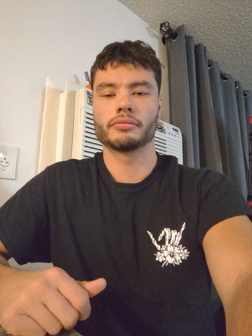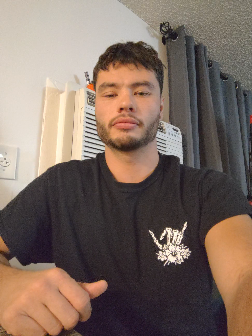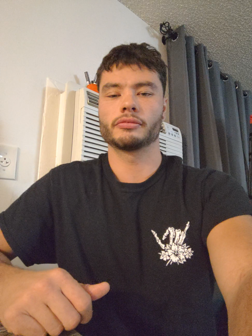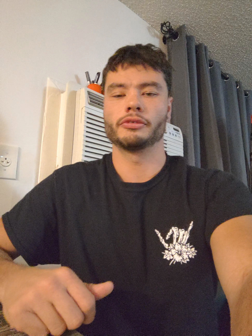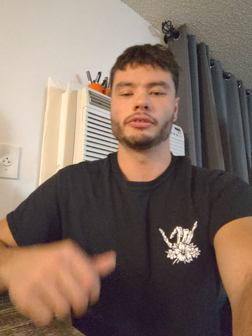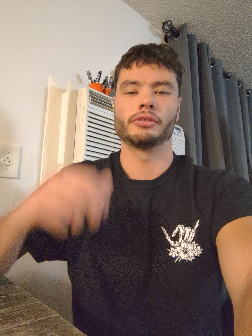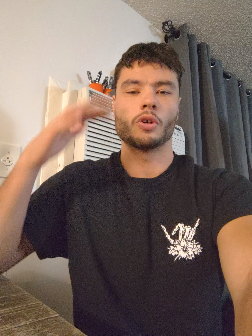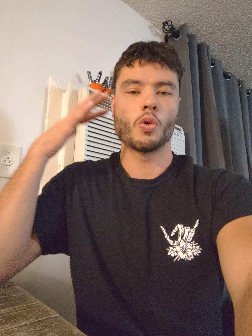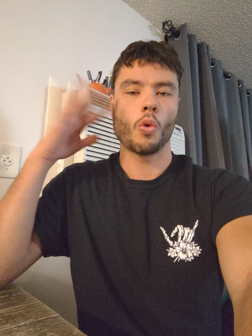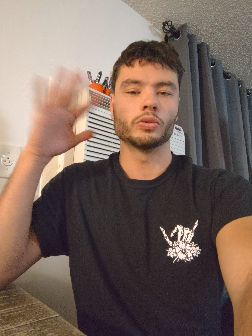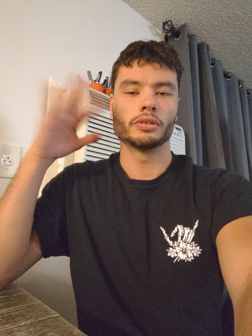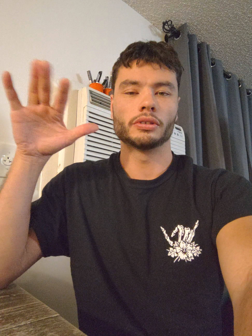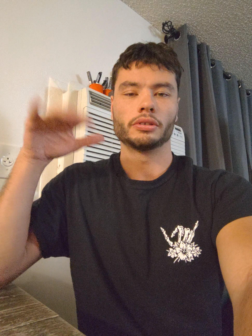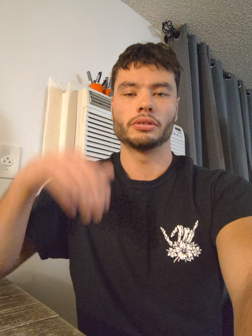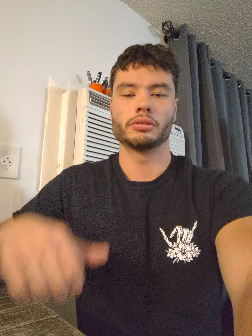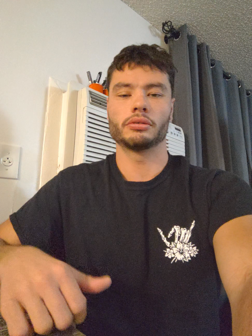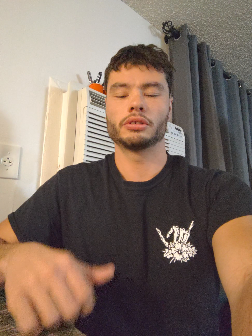noisy